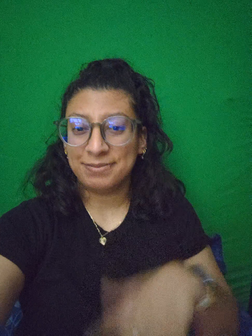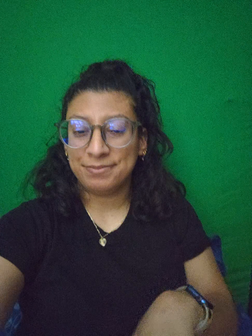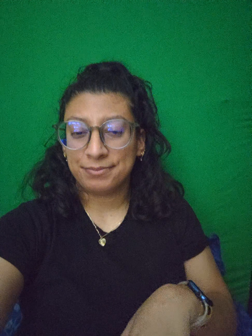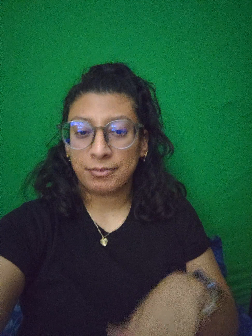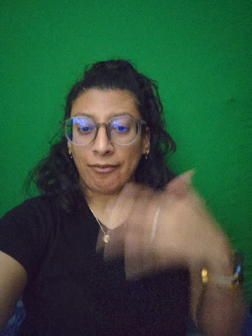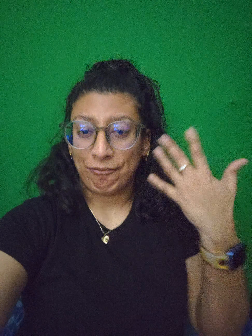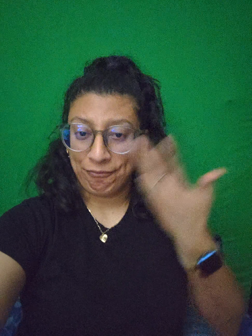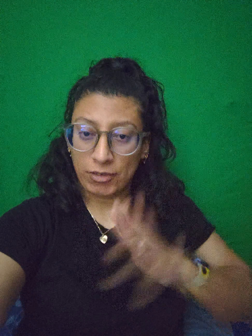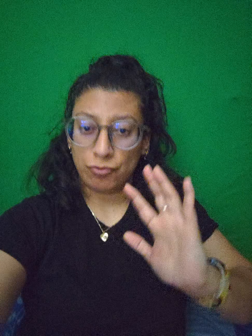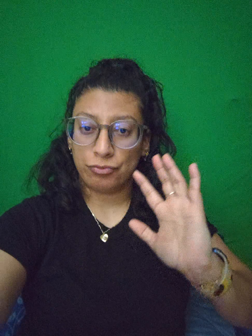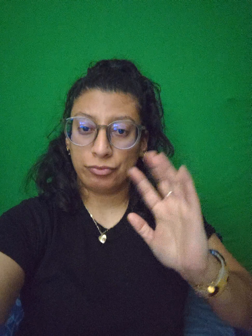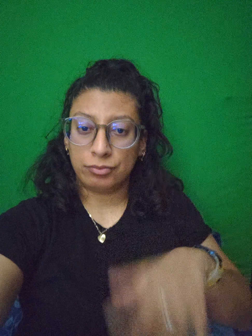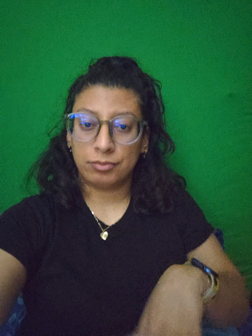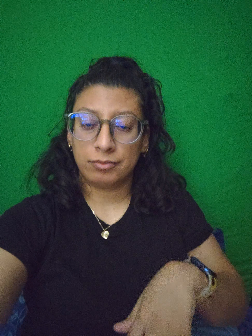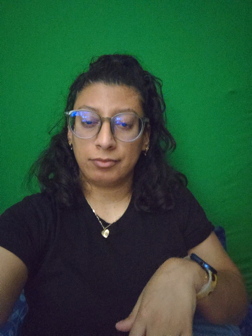finish